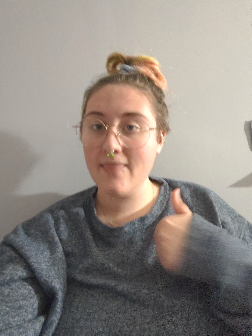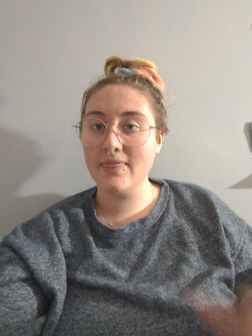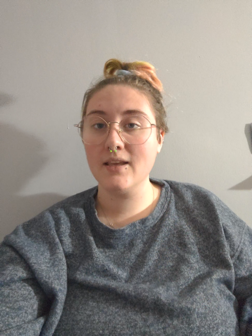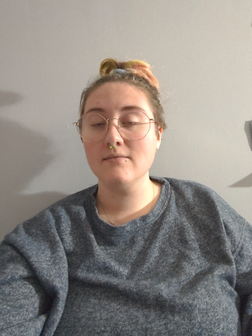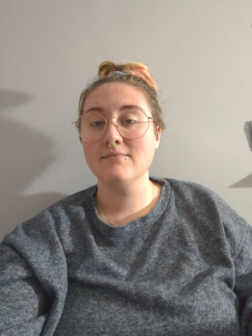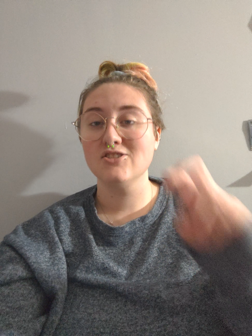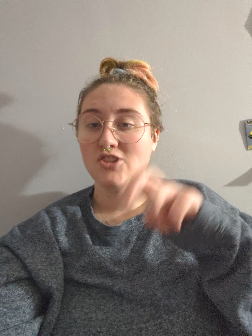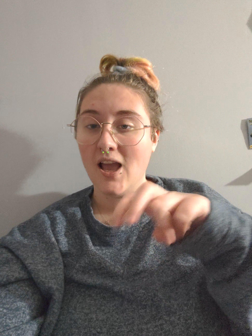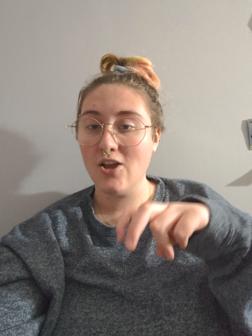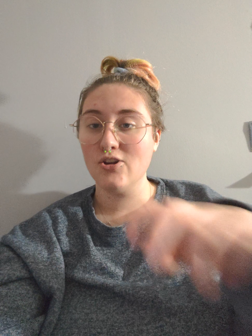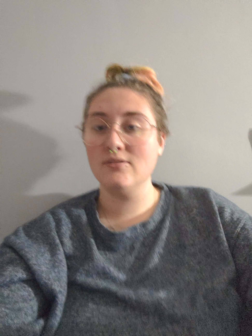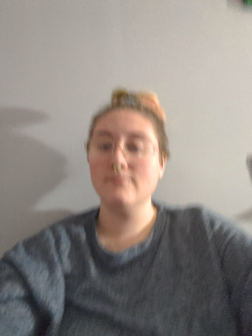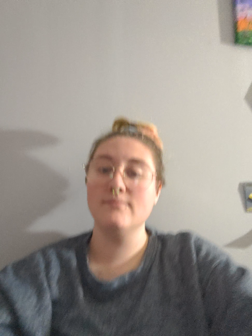chair